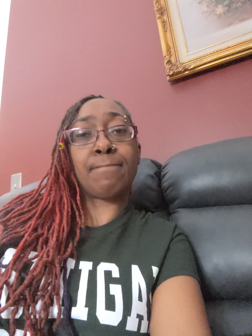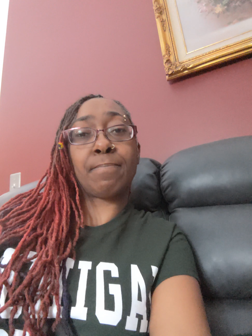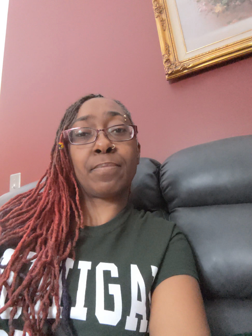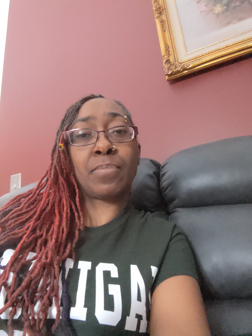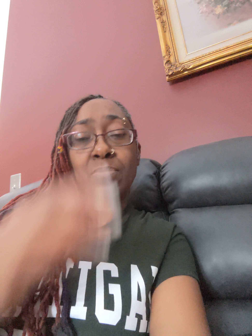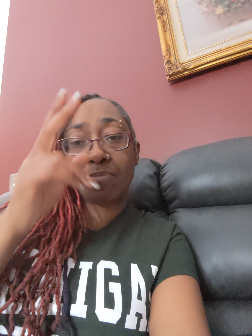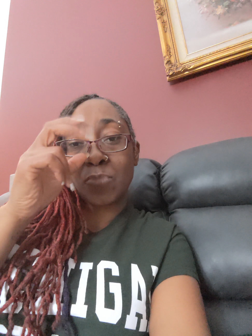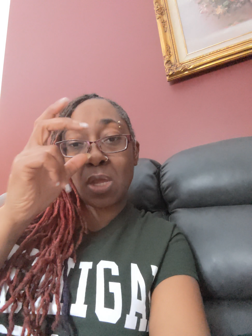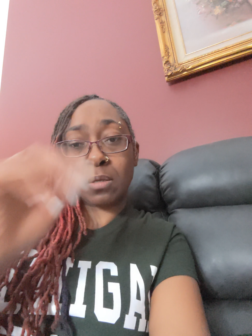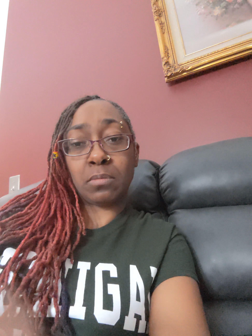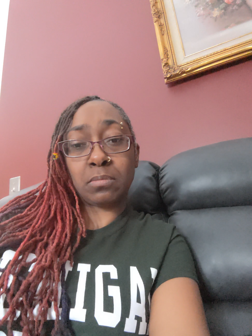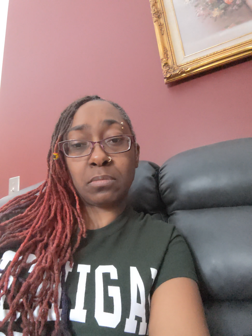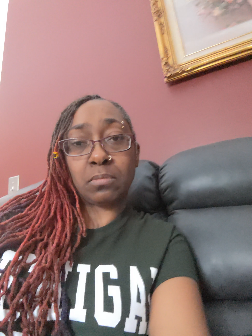bug